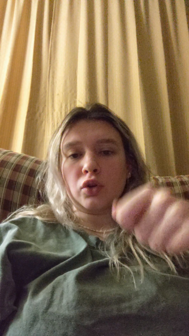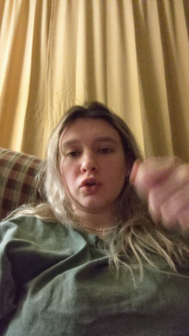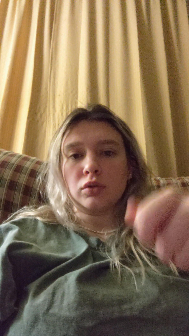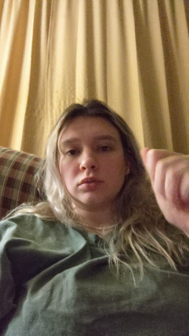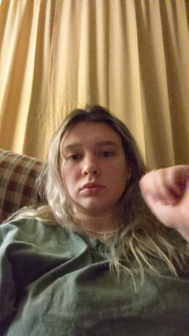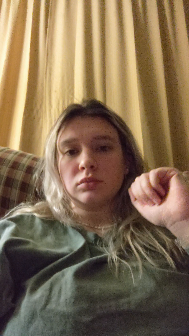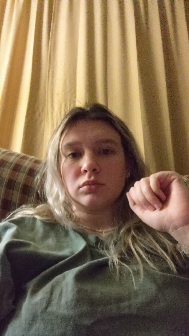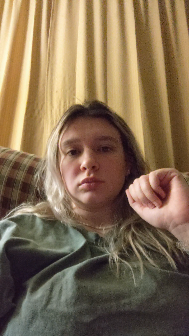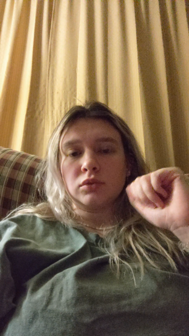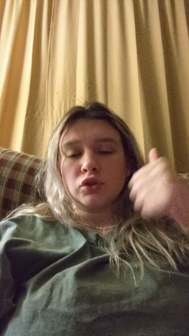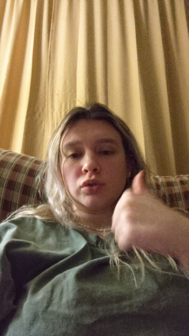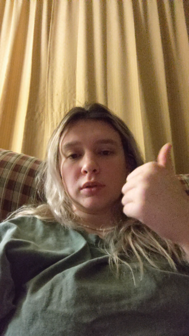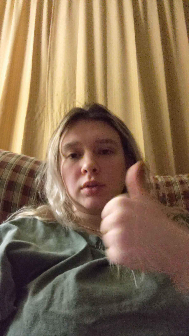chase